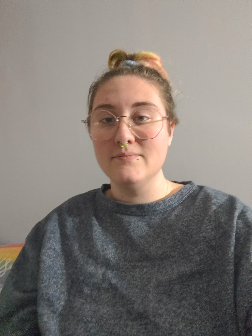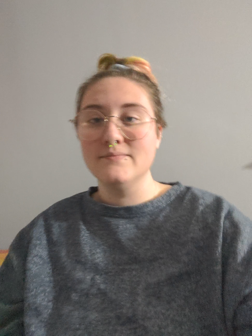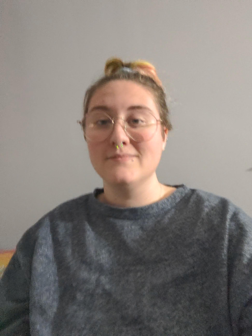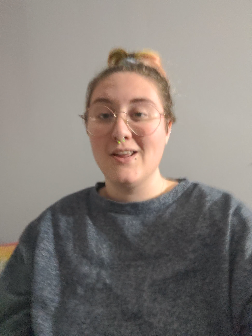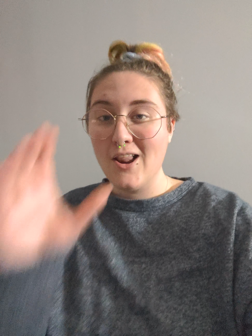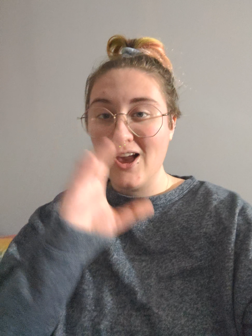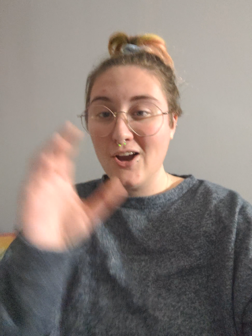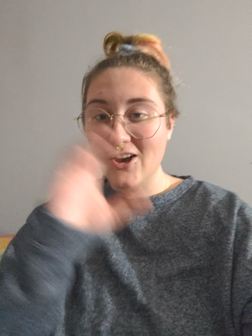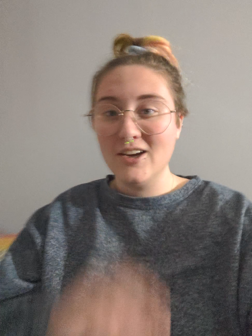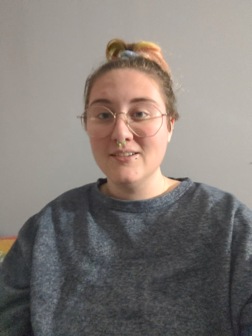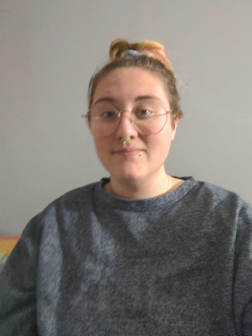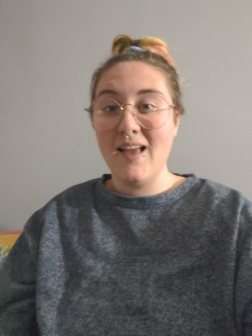look